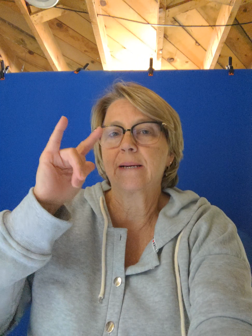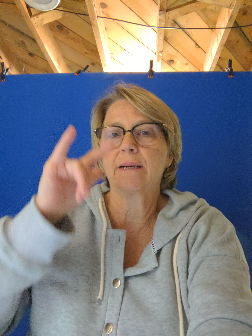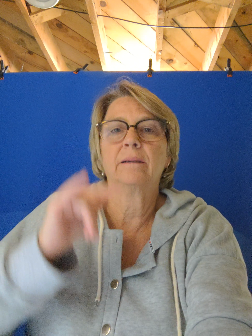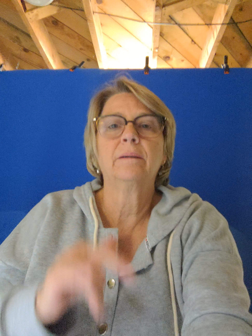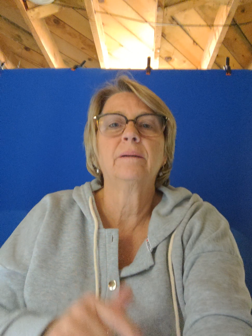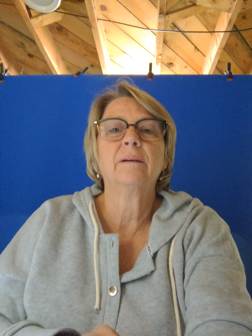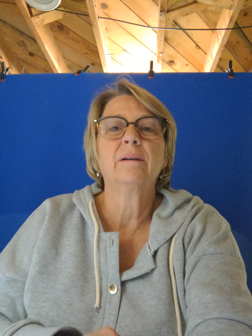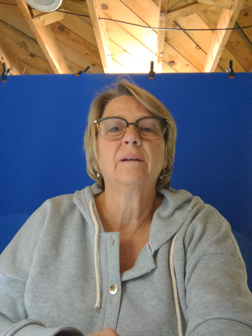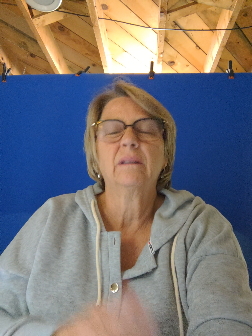airplane